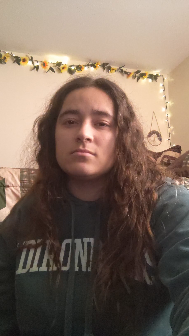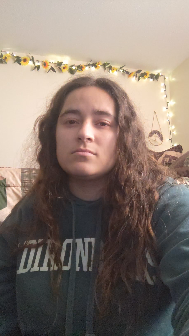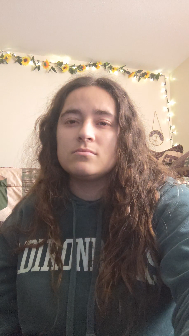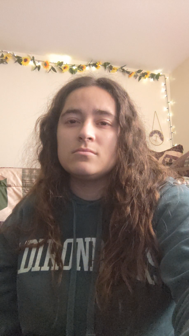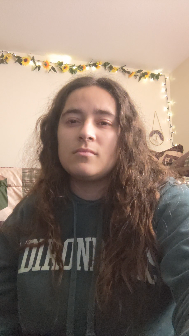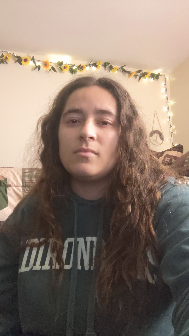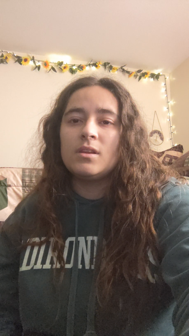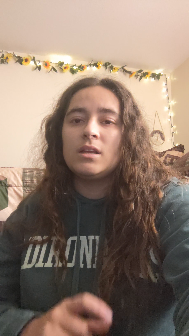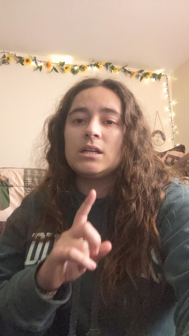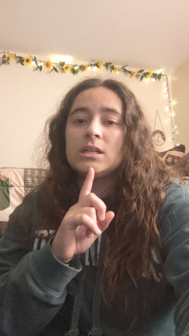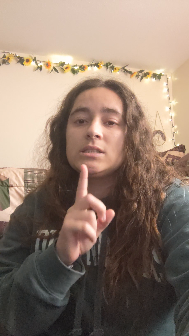is